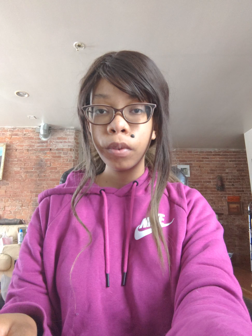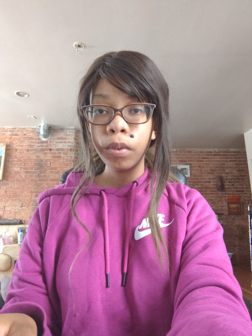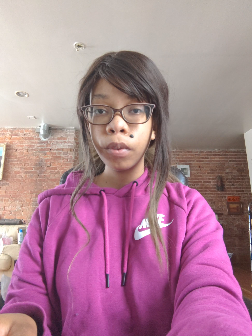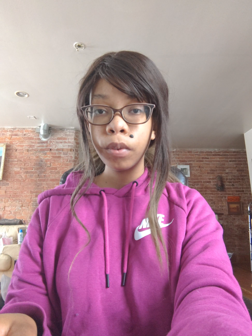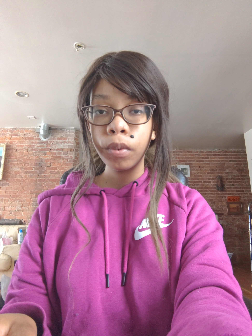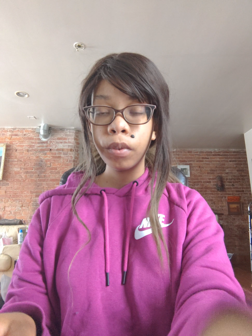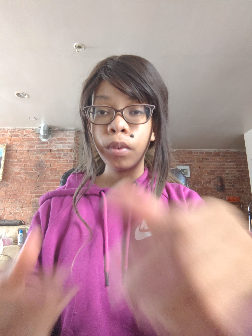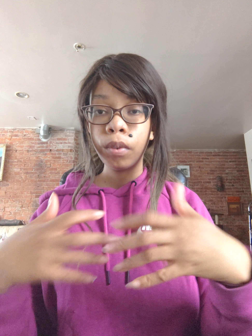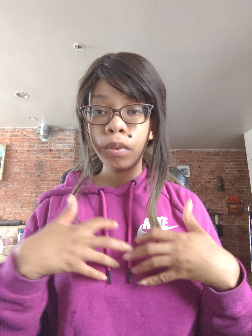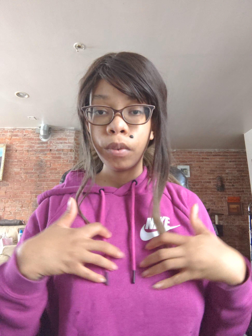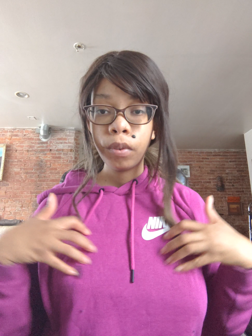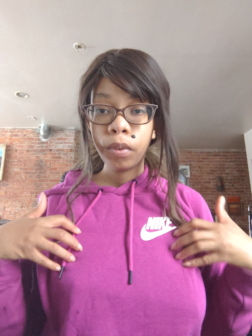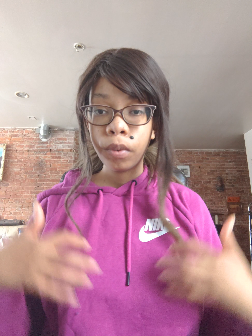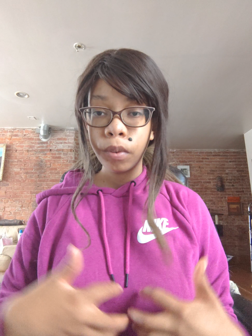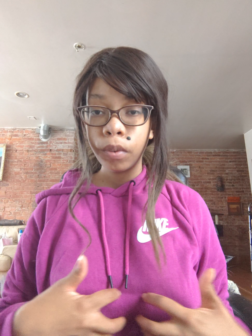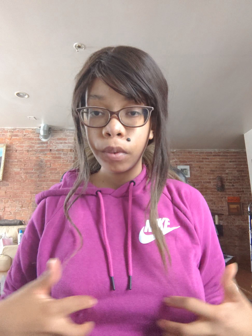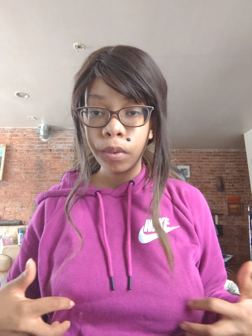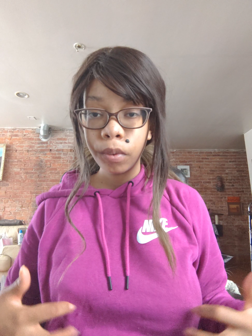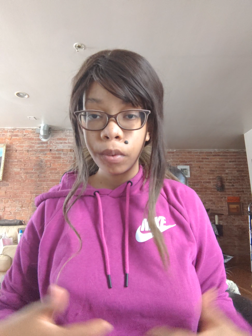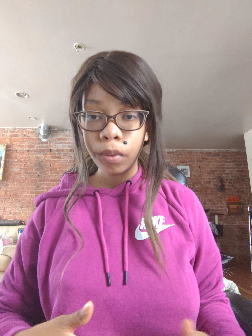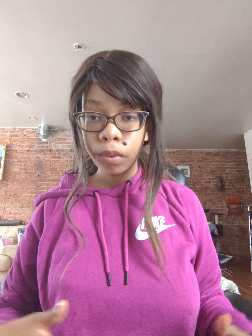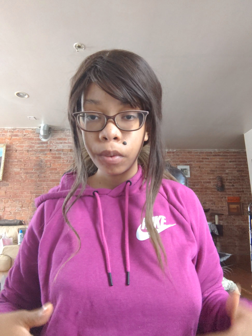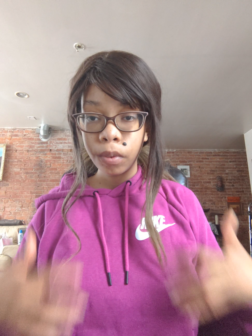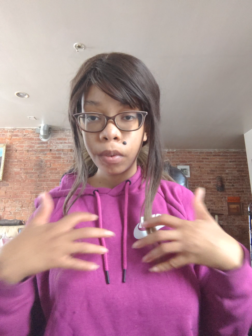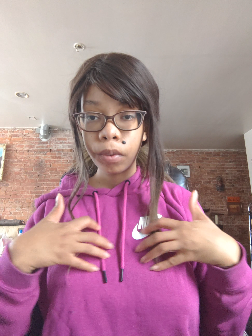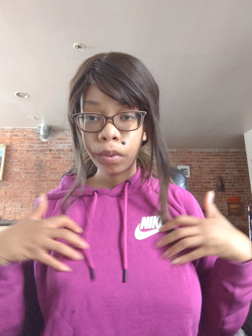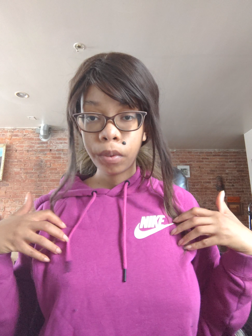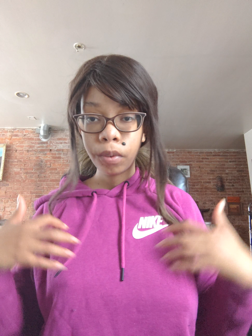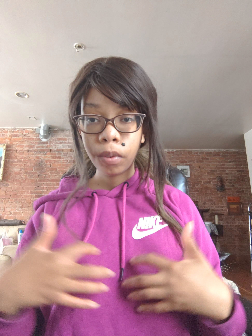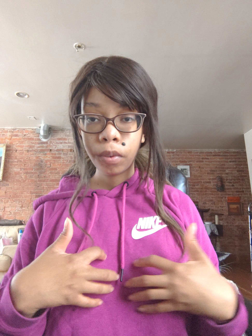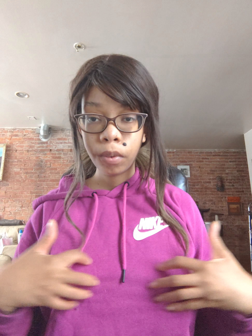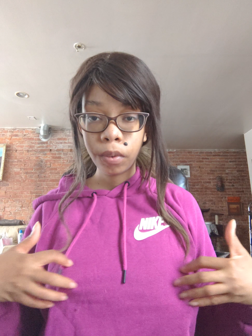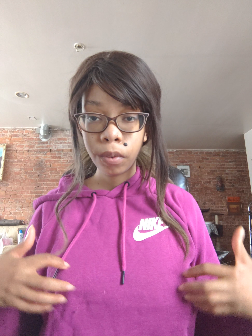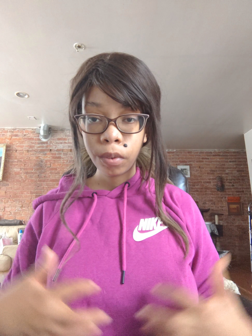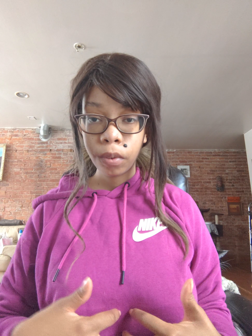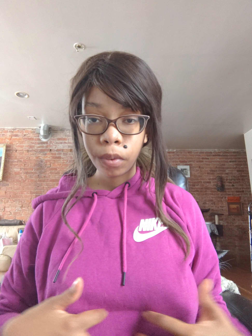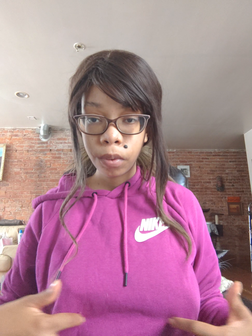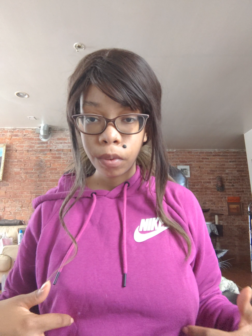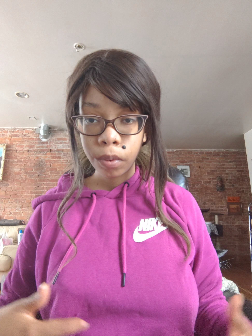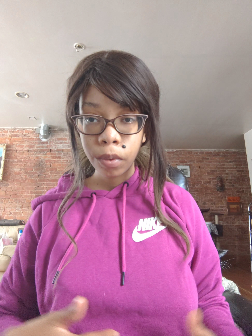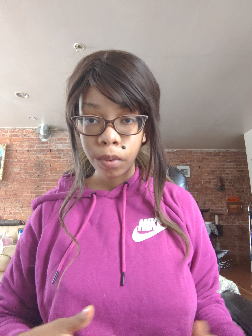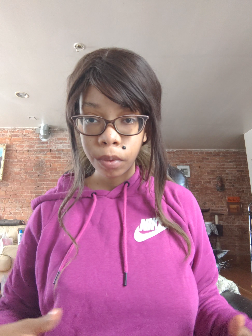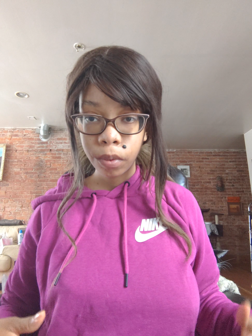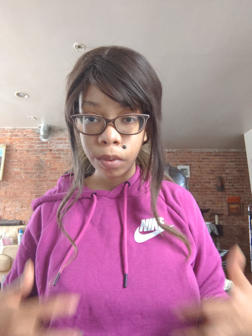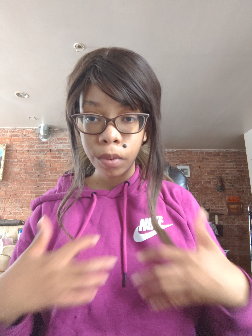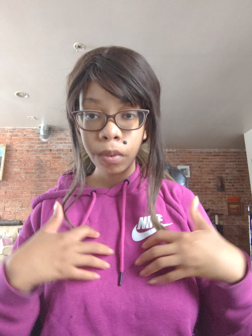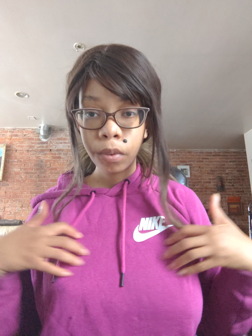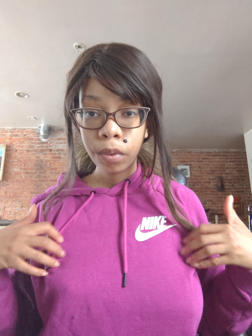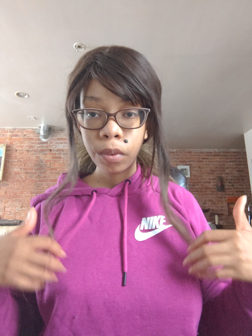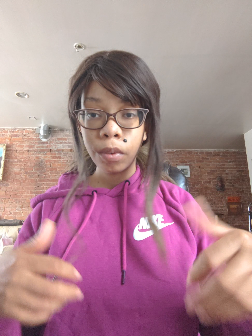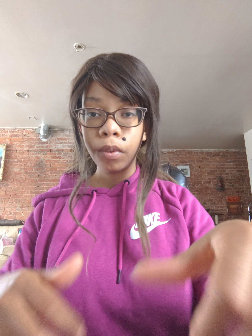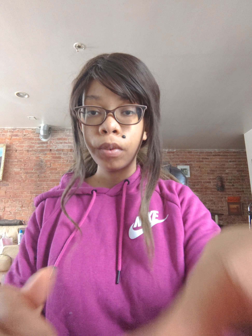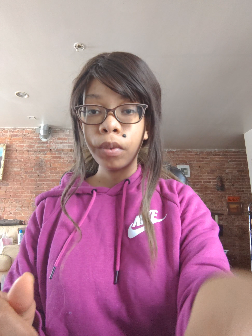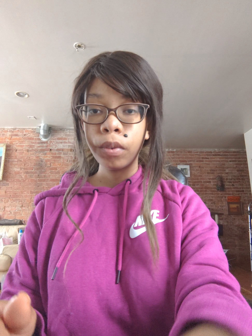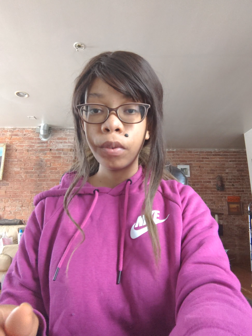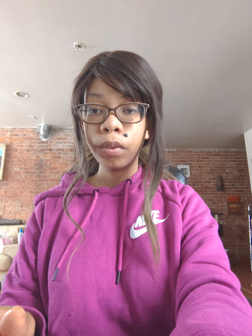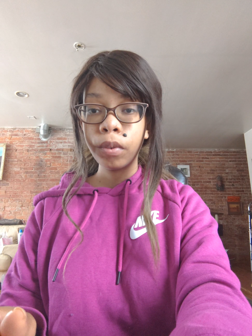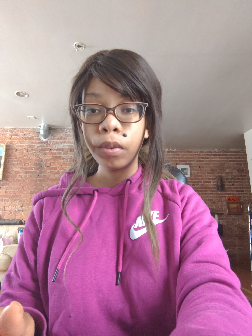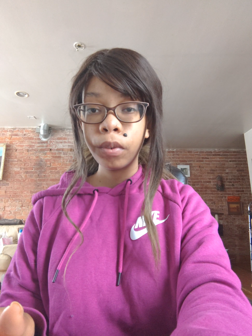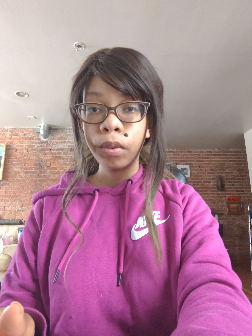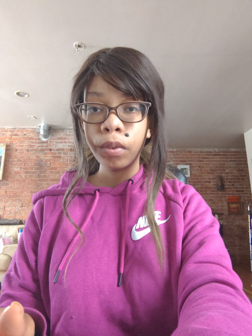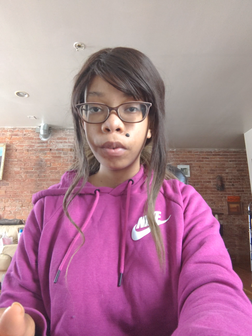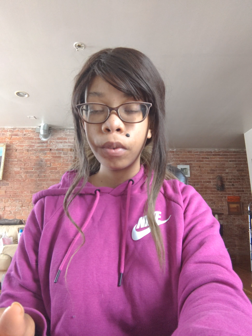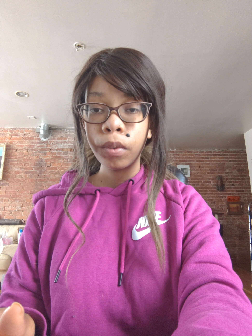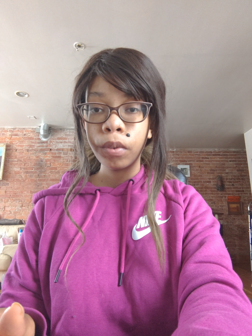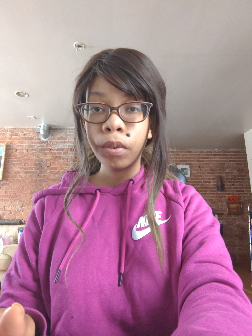zebra